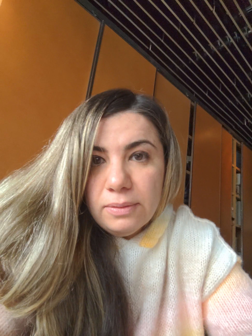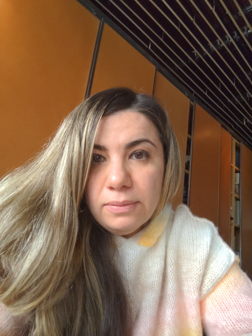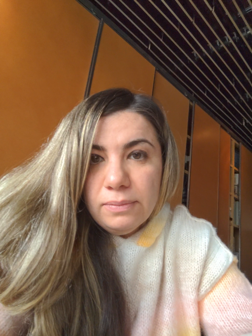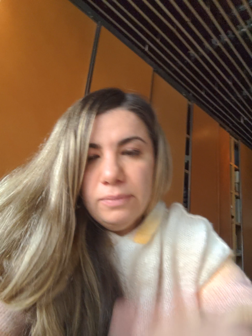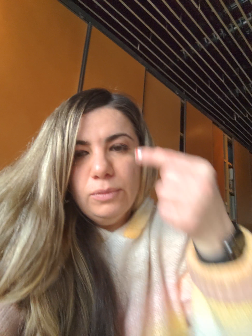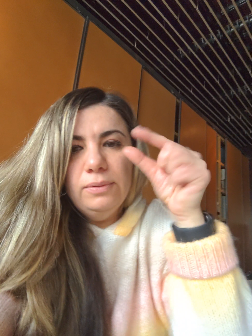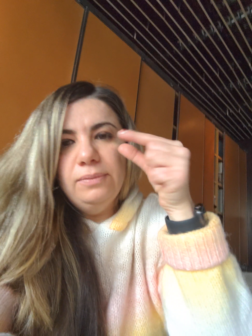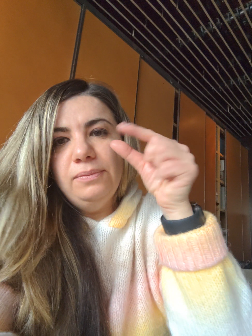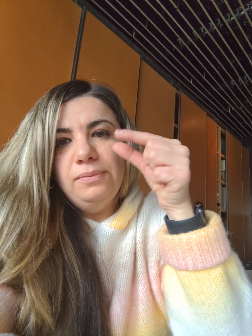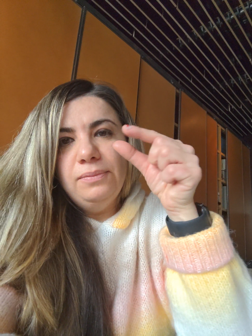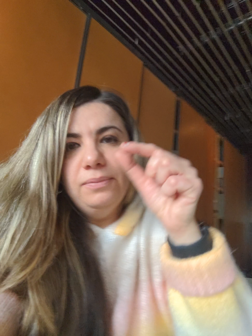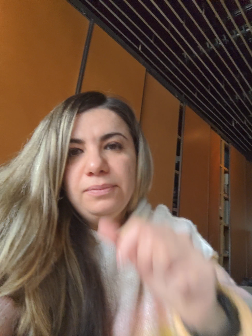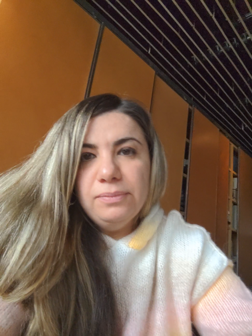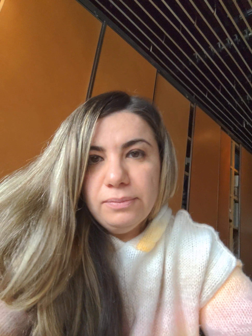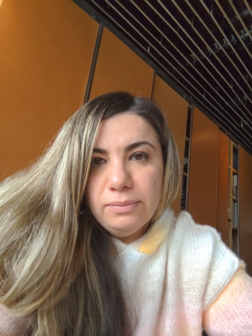green